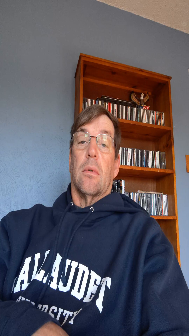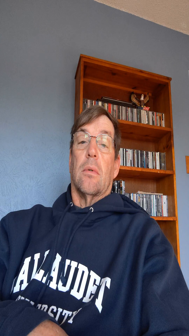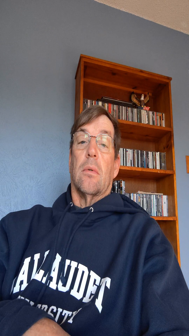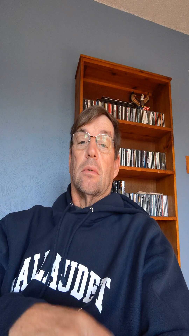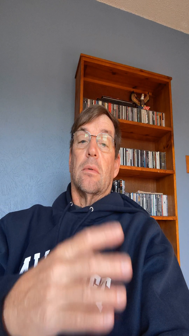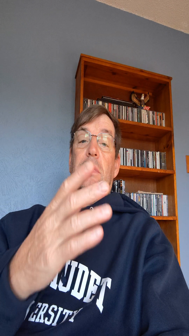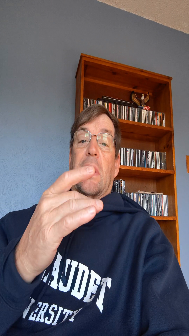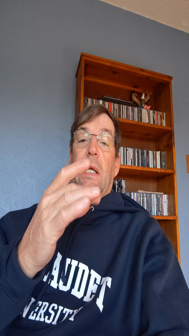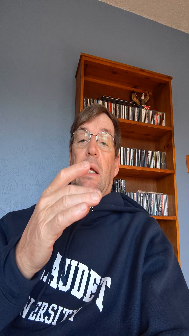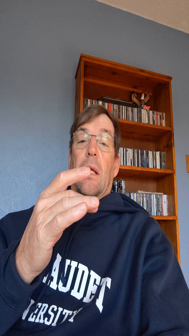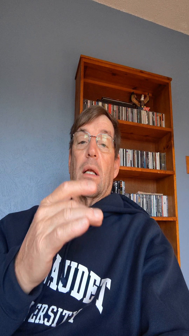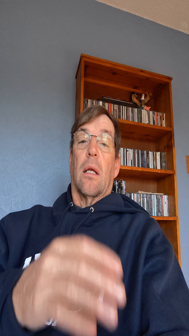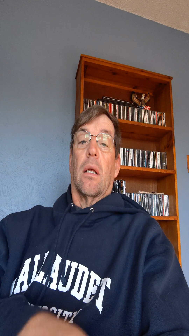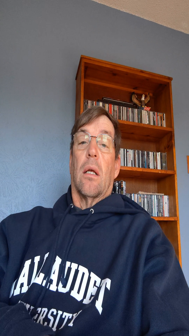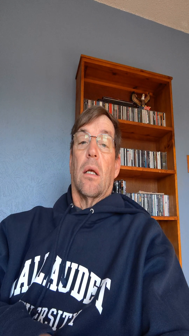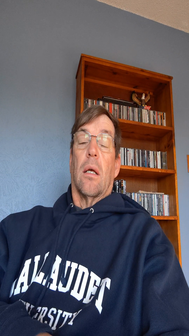sticky